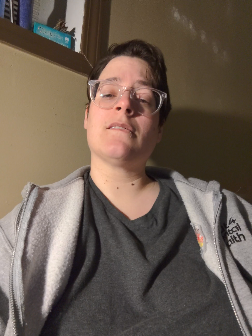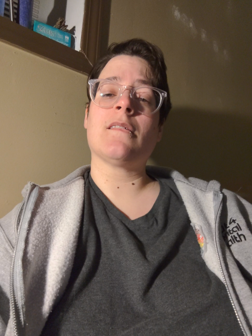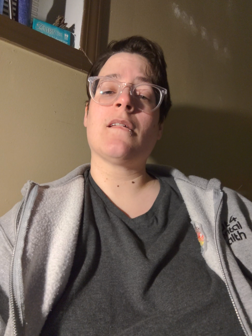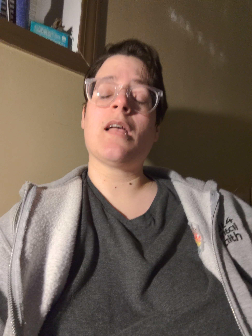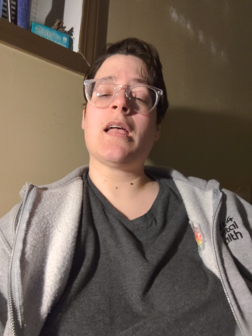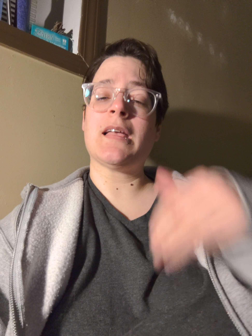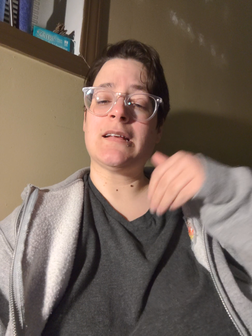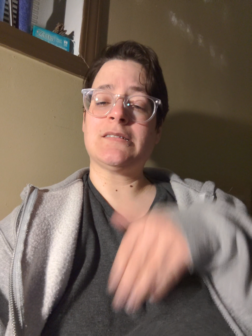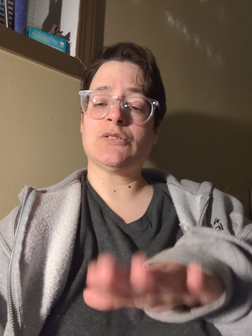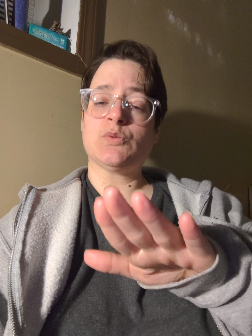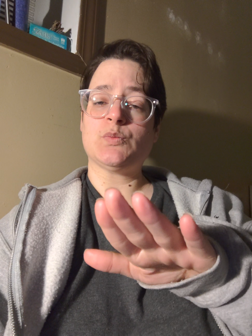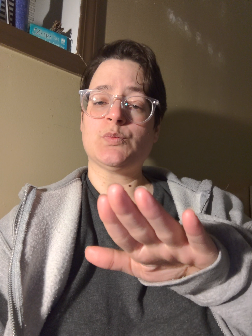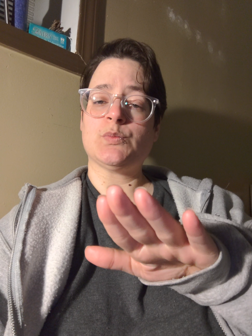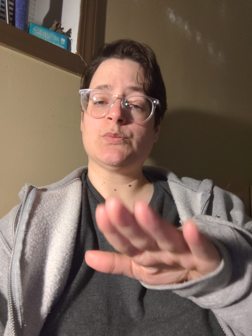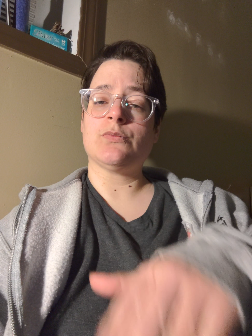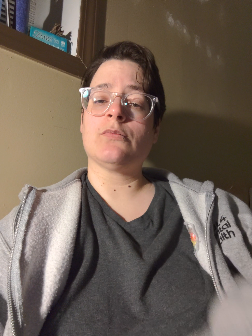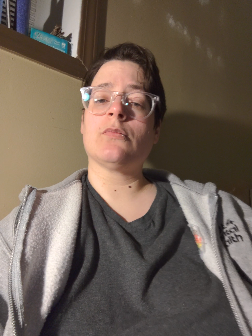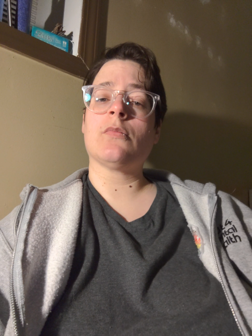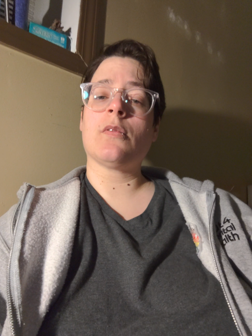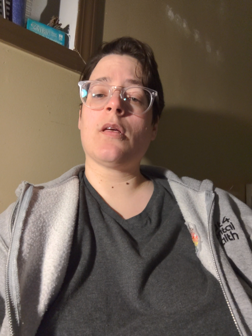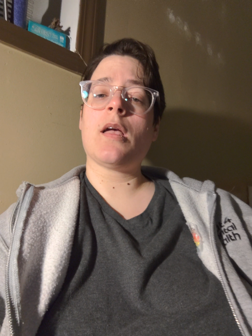into